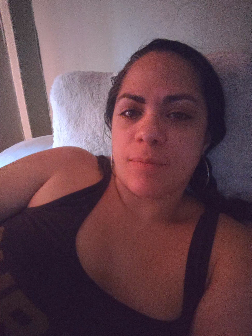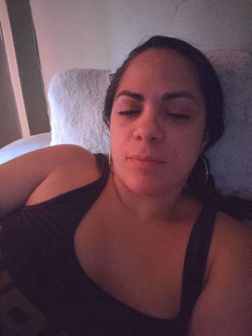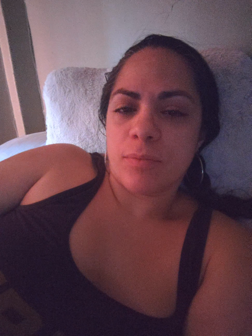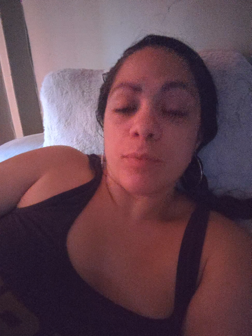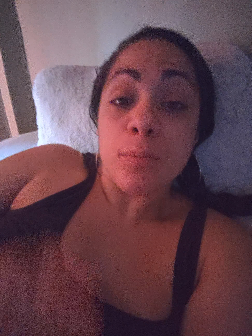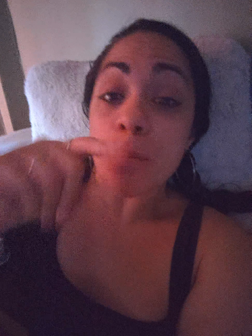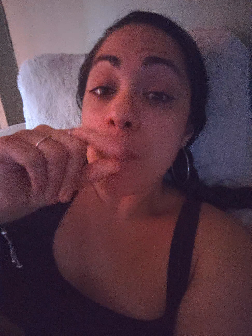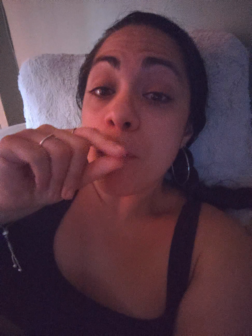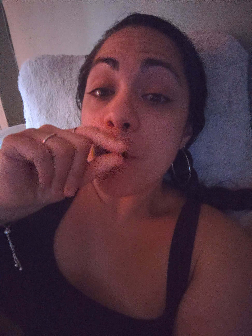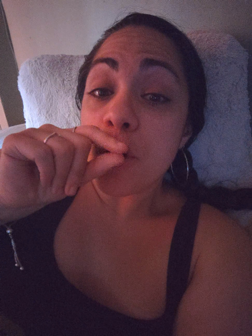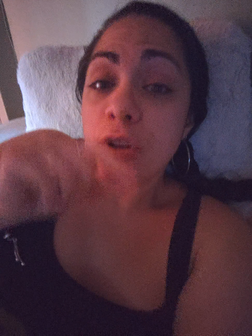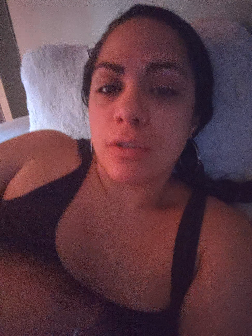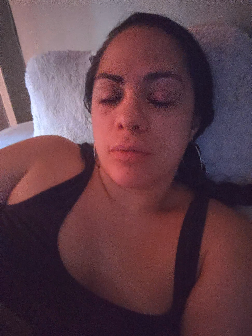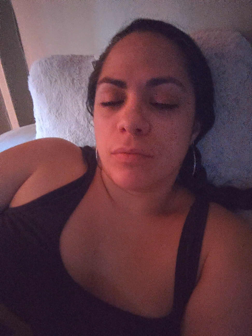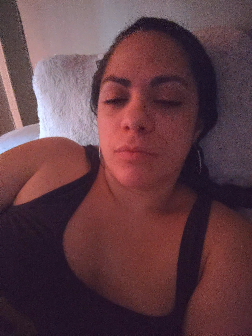bird